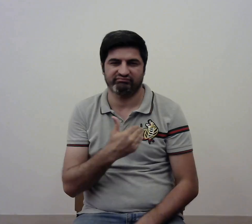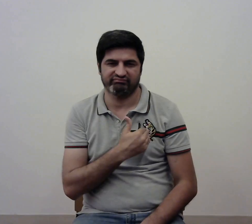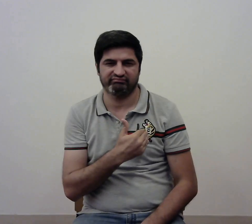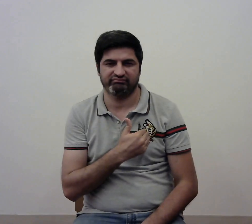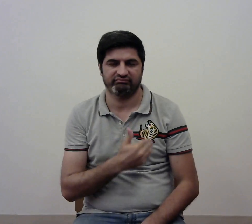istəmək